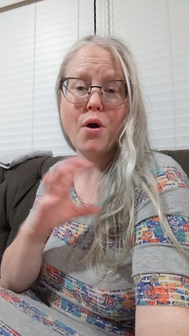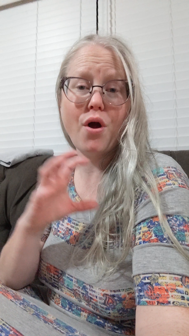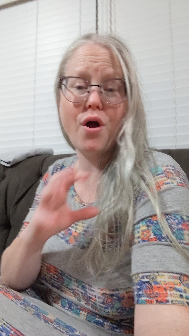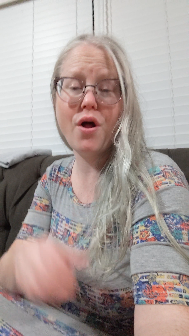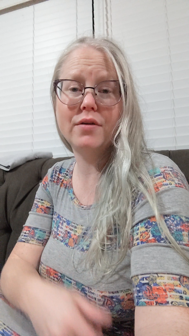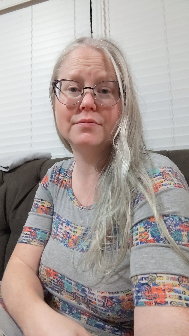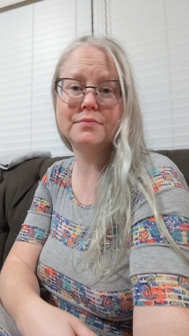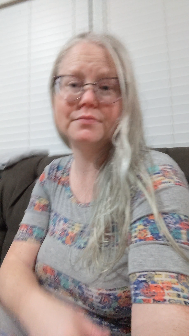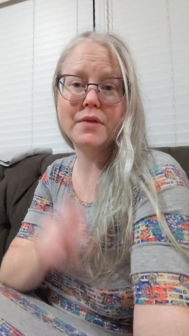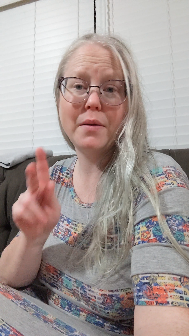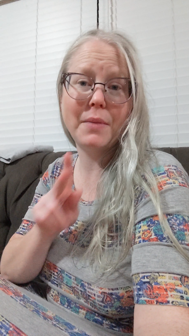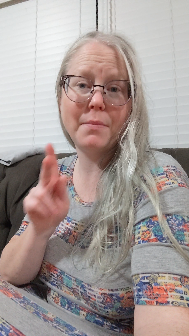people